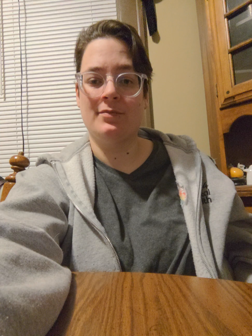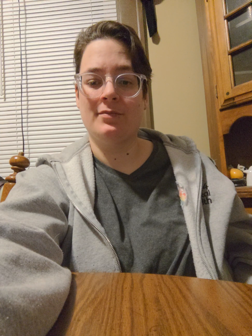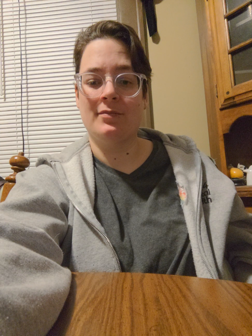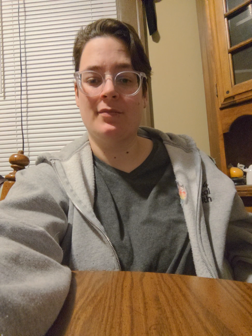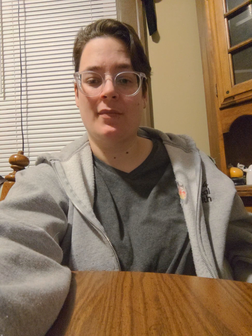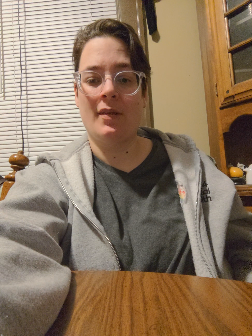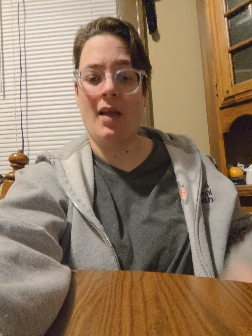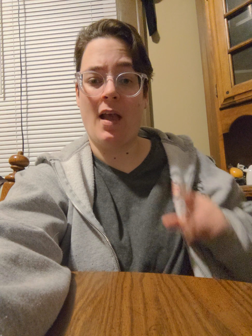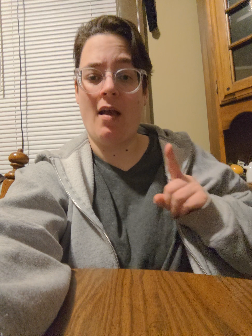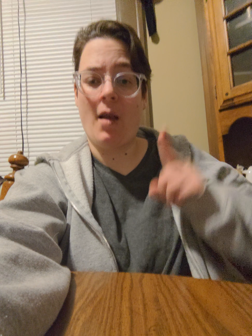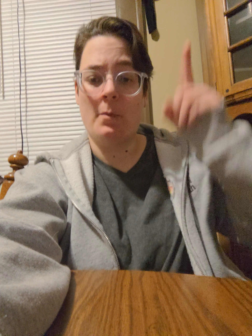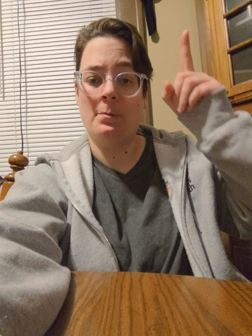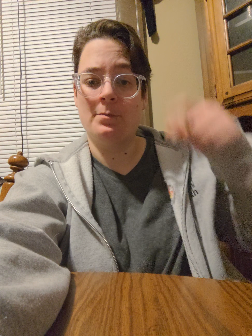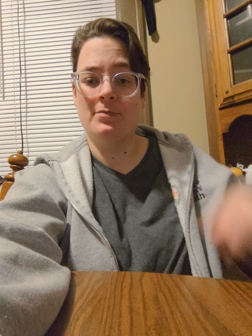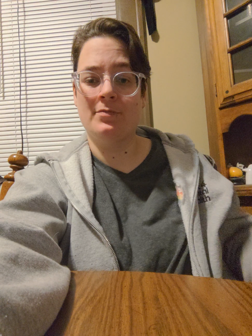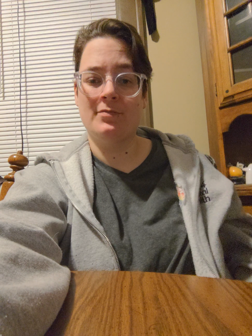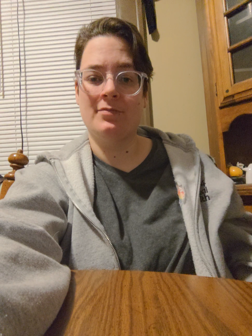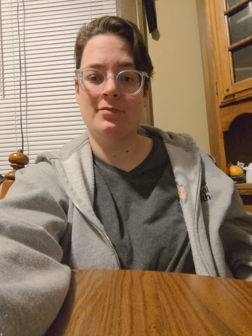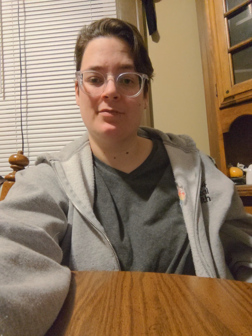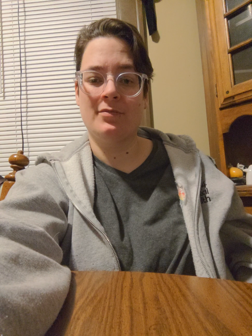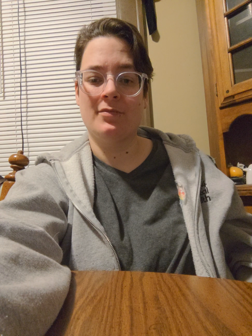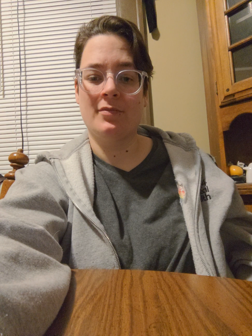up